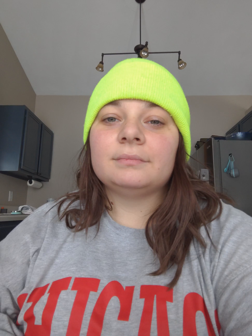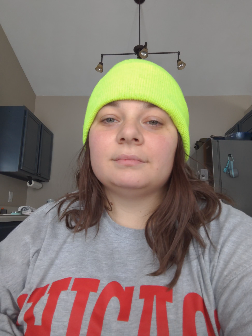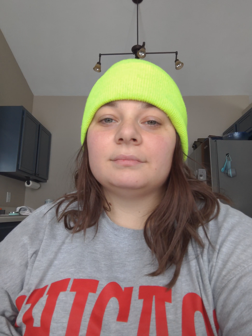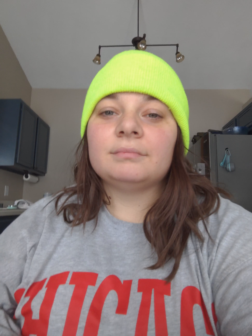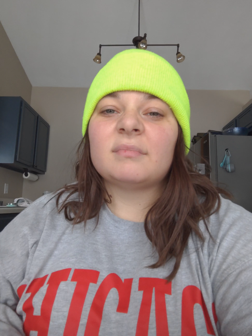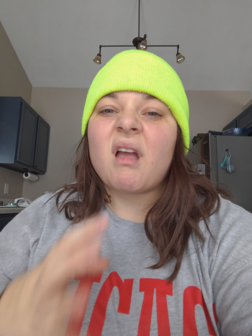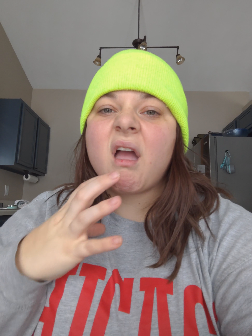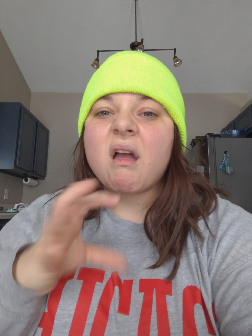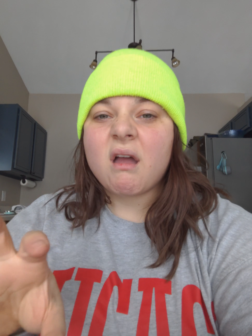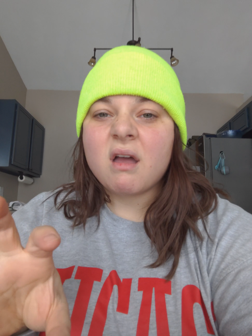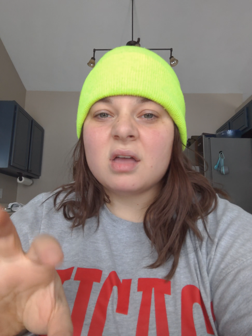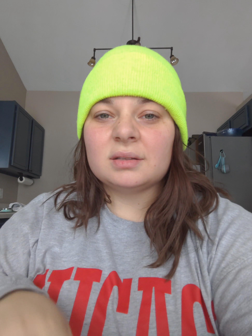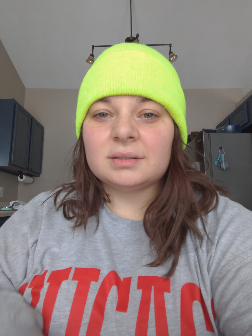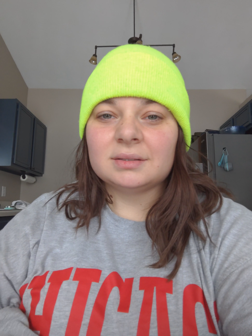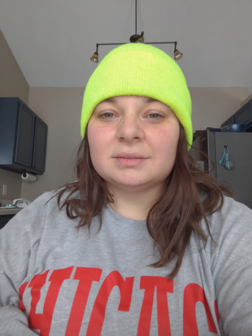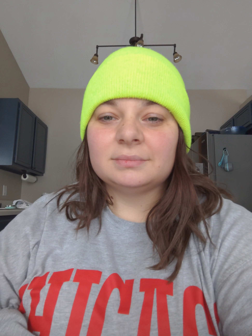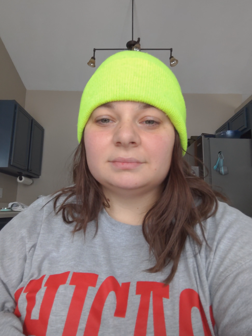hot